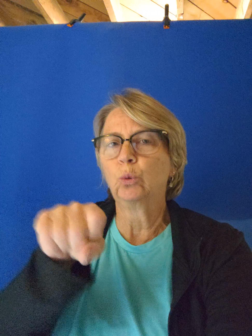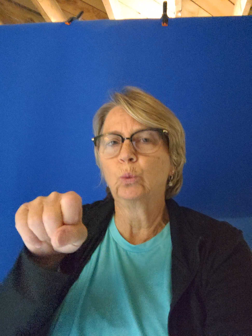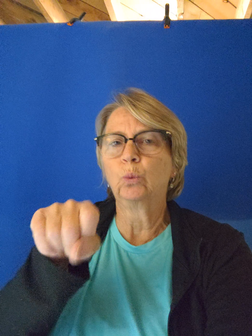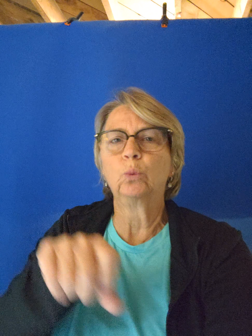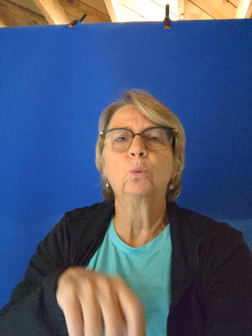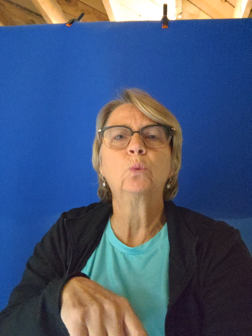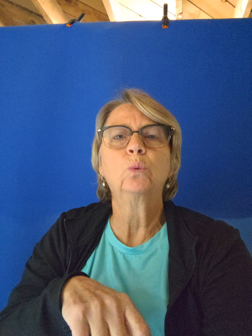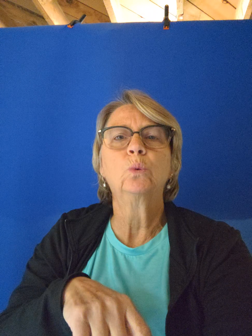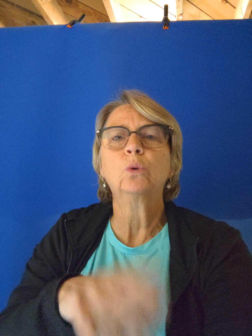shoe